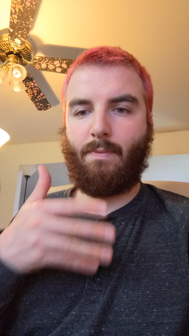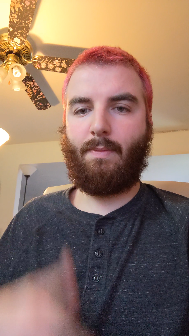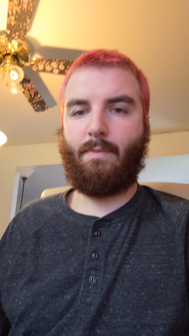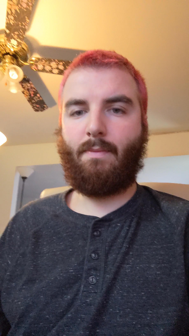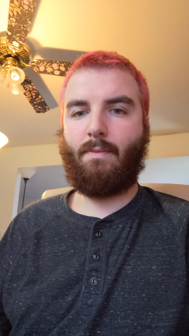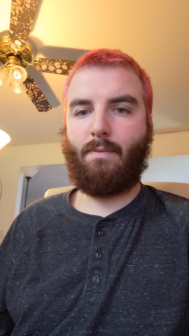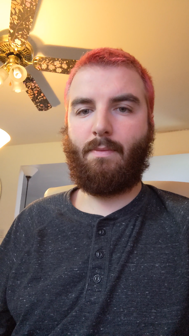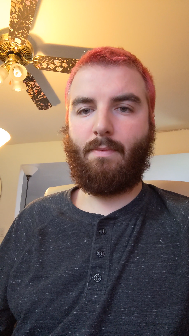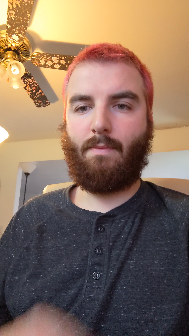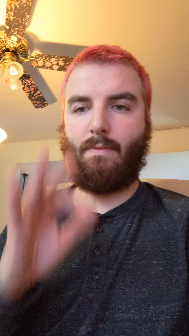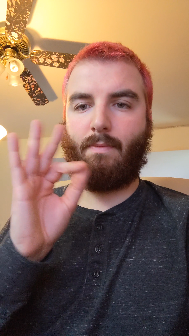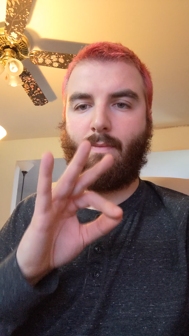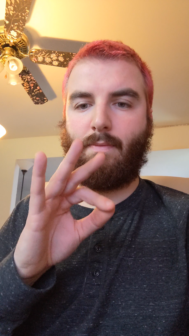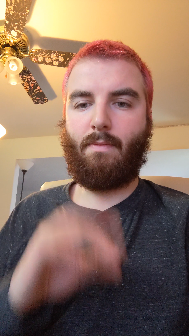fit